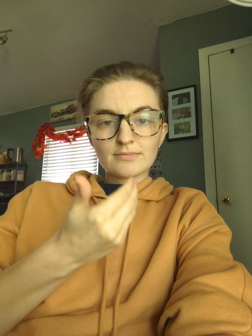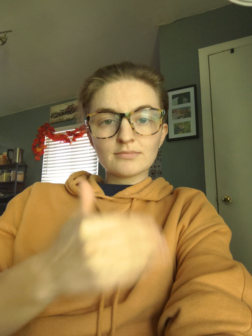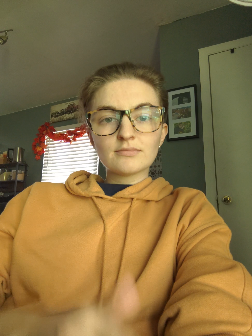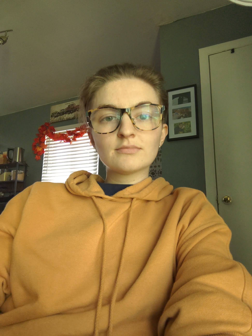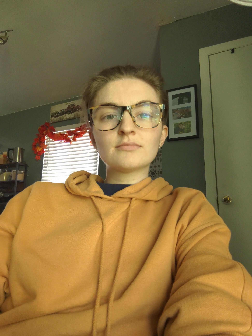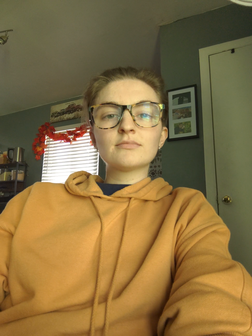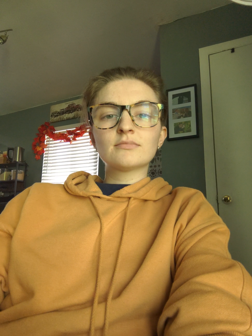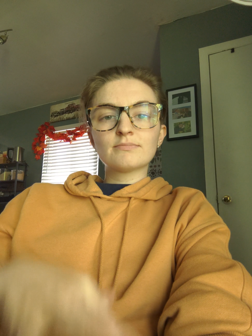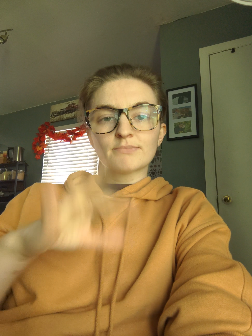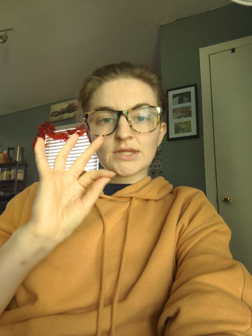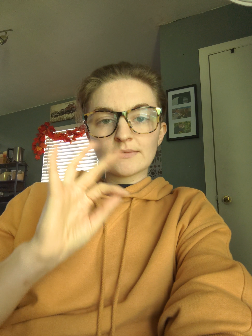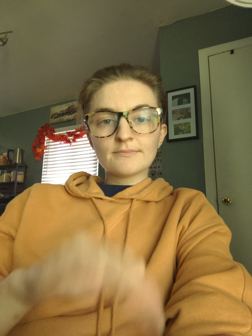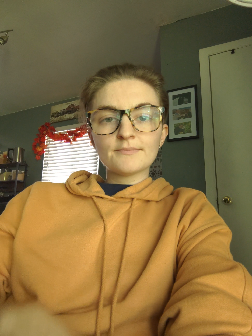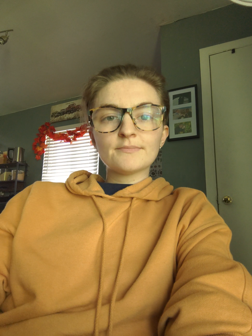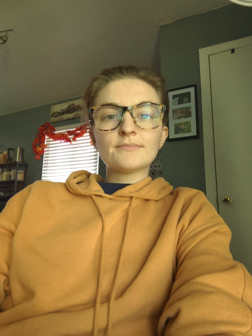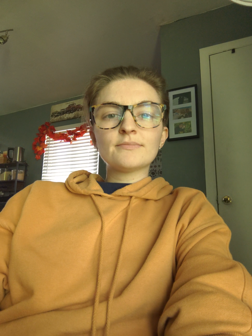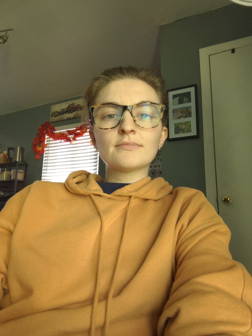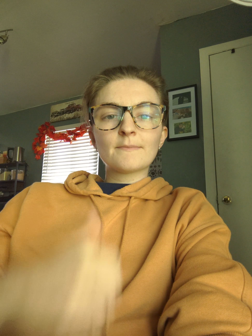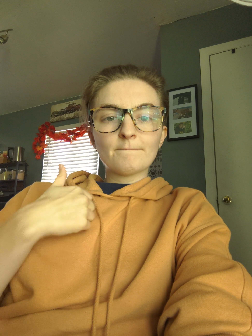pick